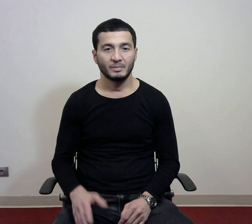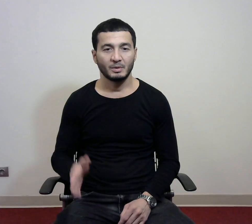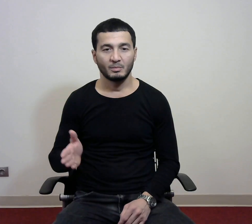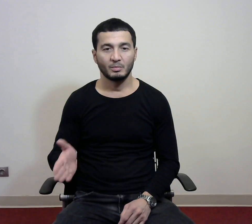bu